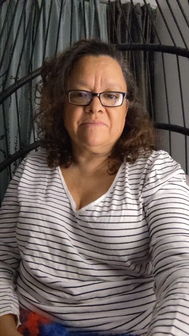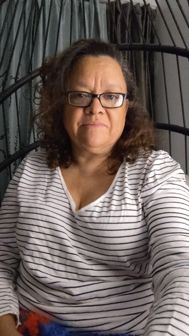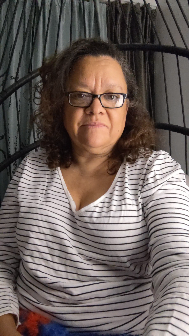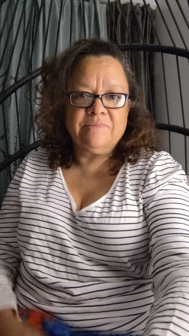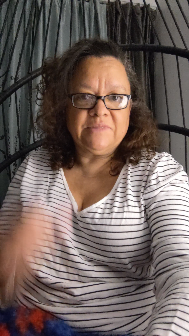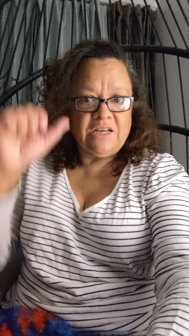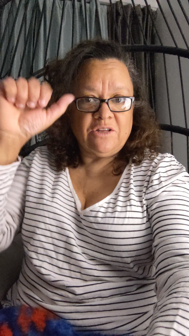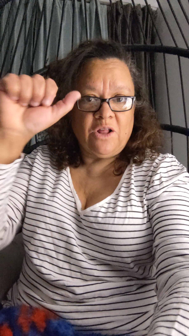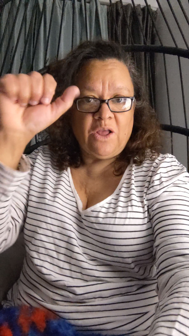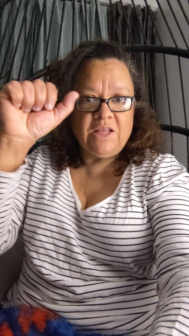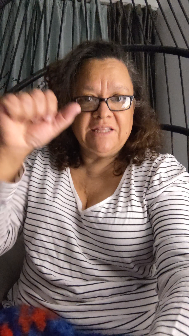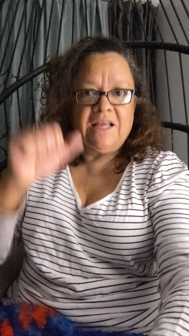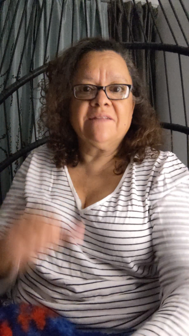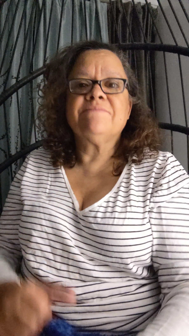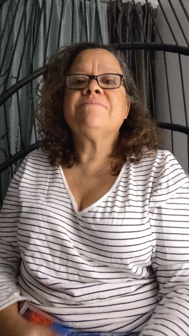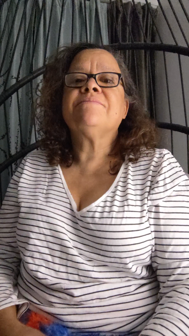knock